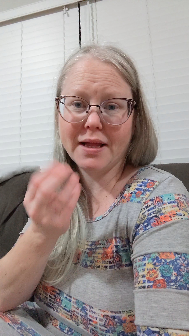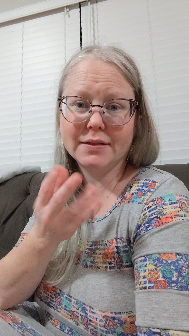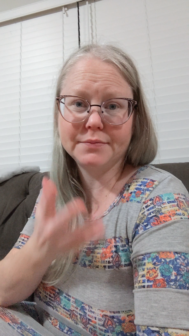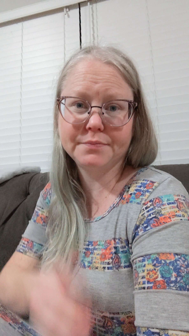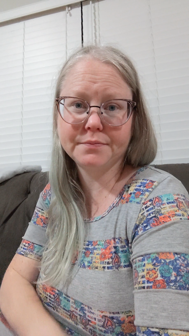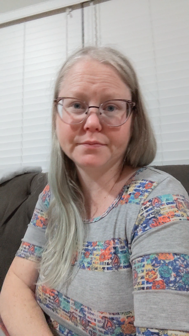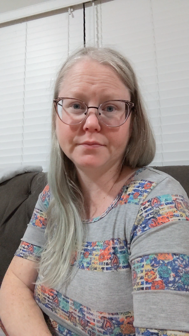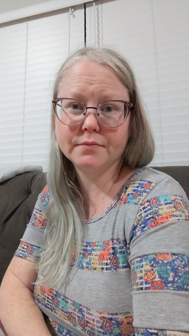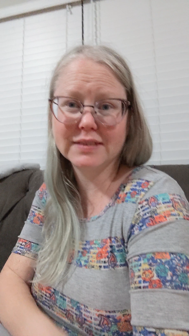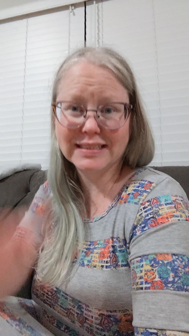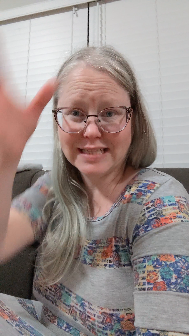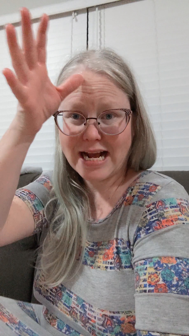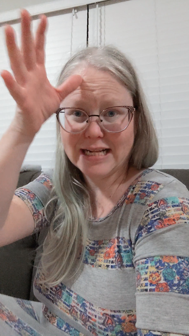daddy